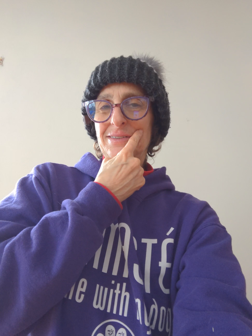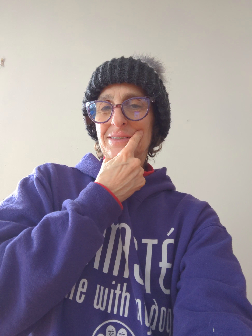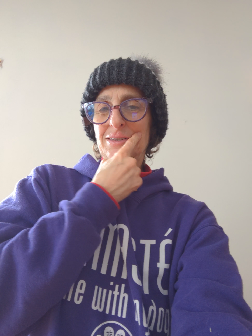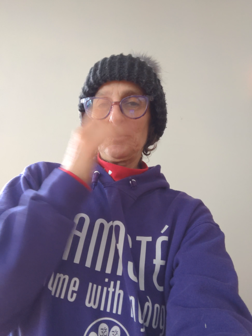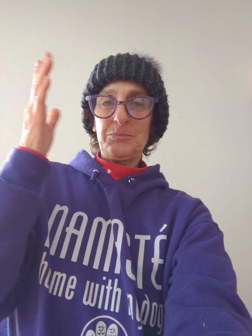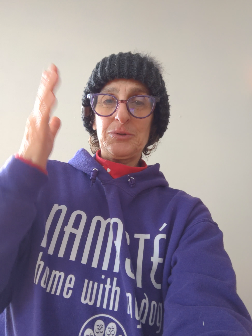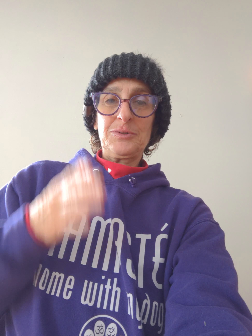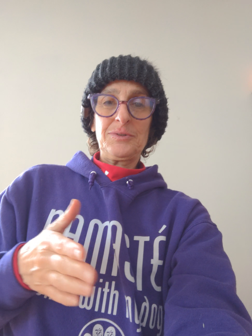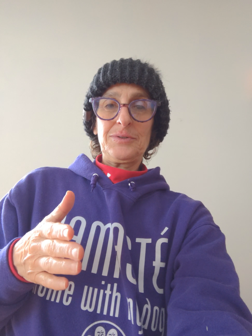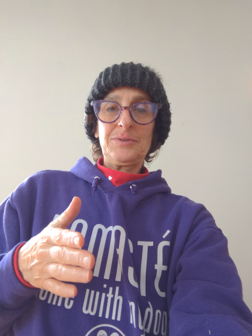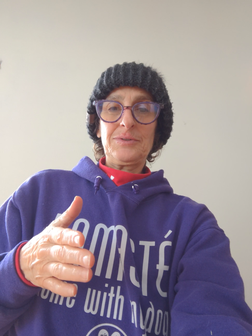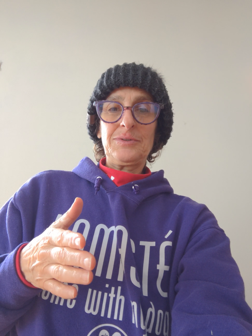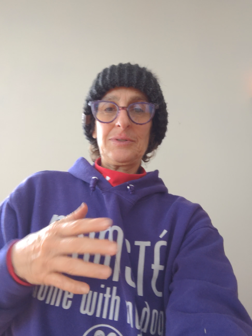person